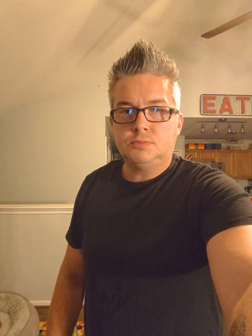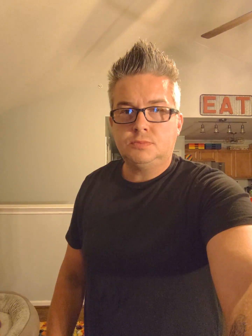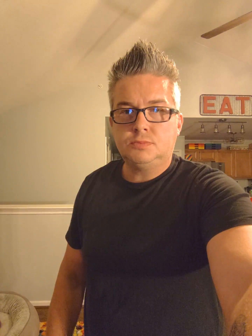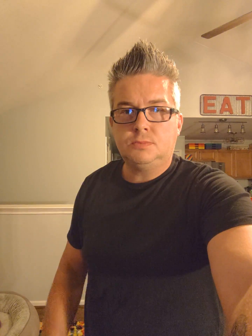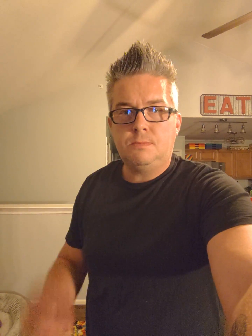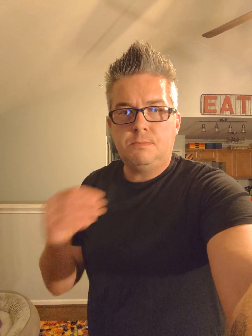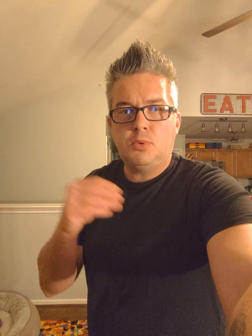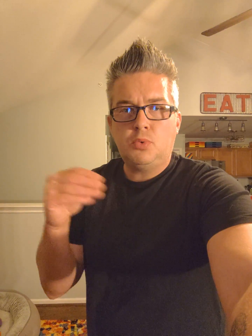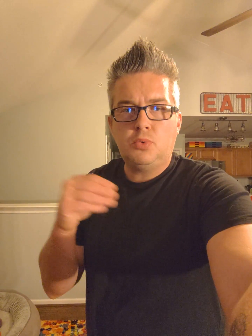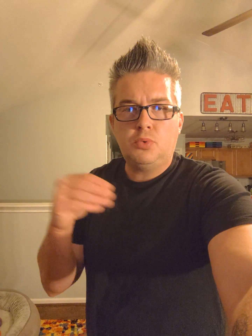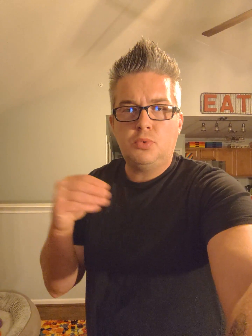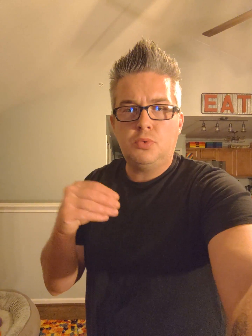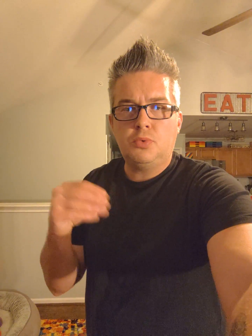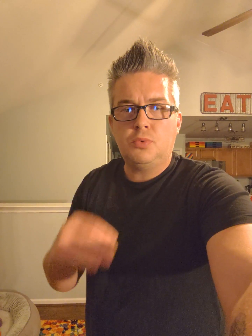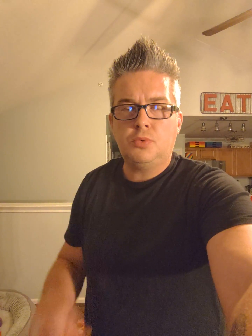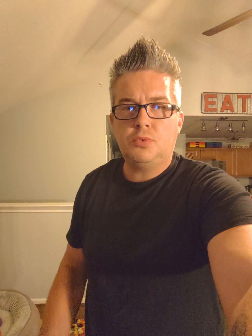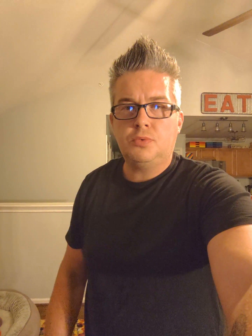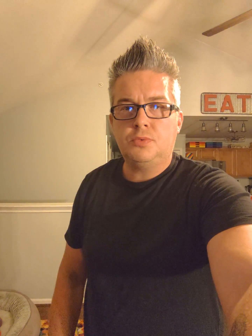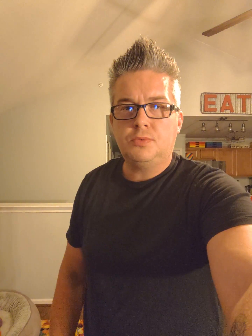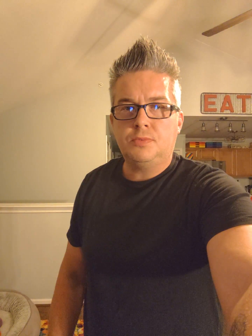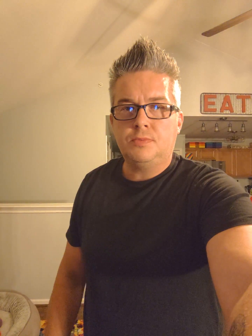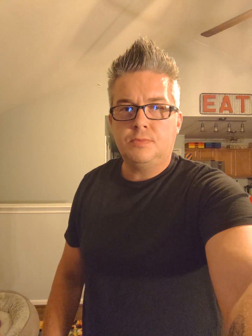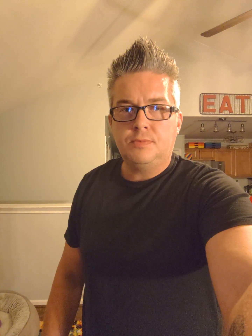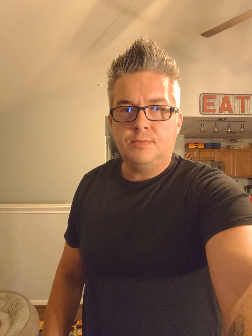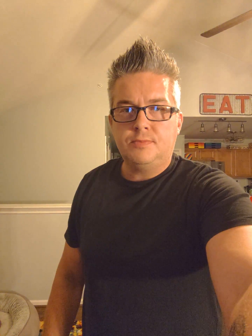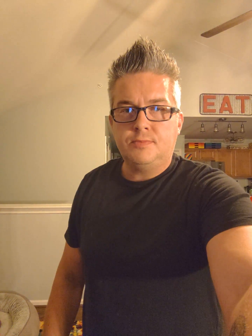more